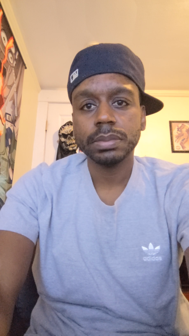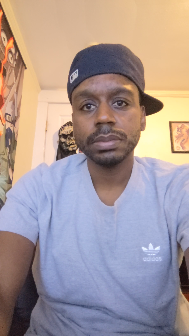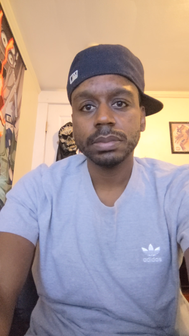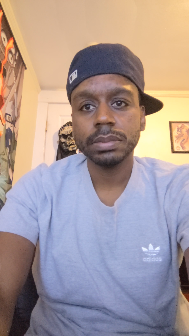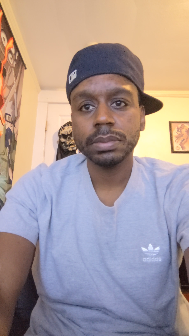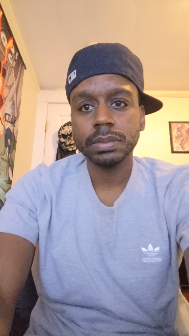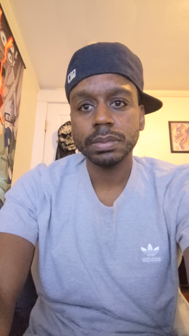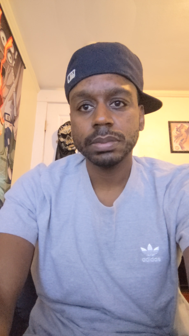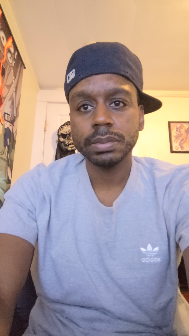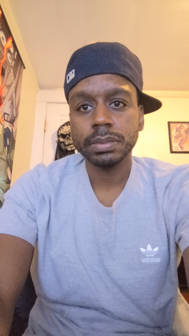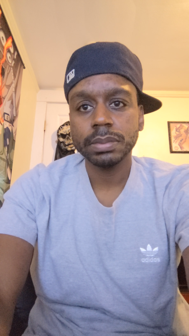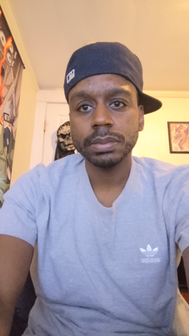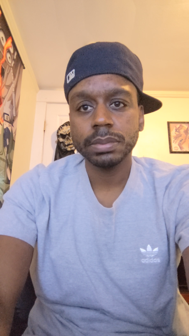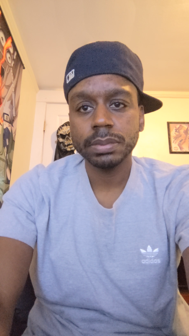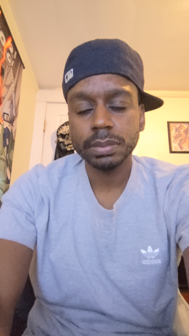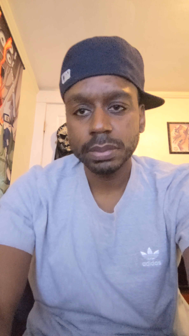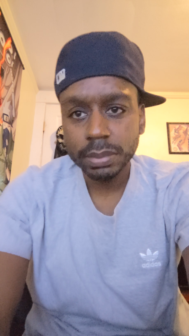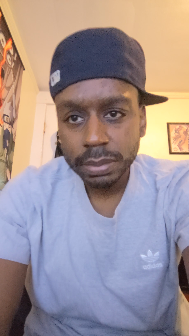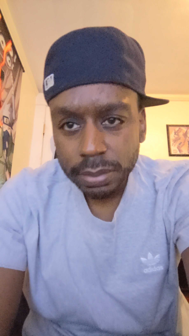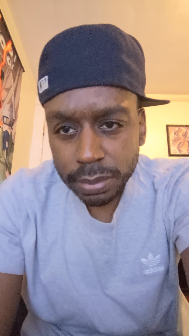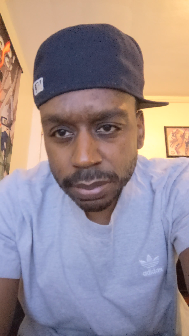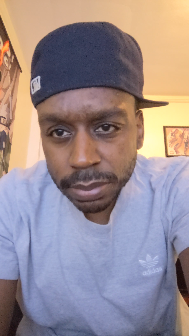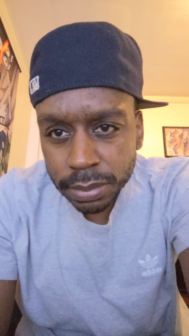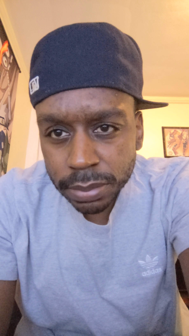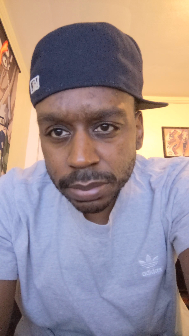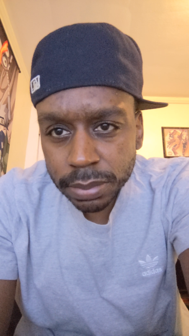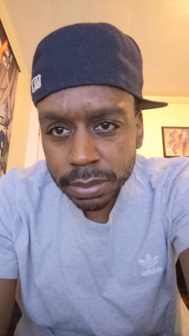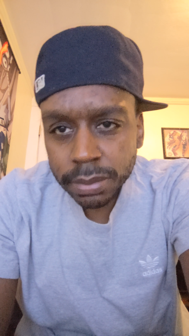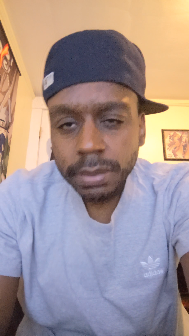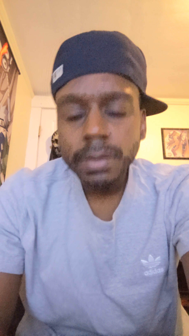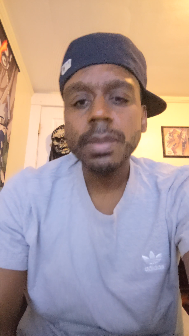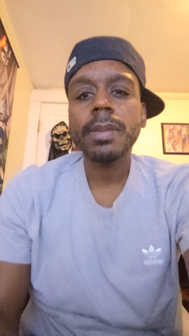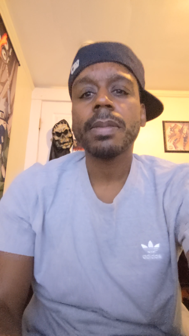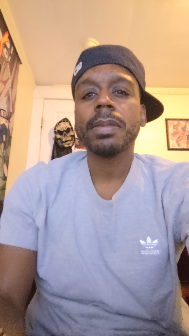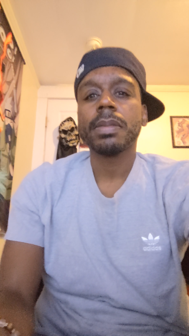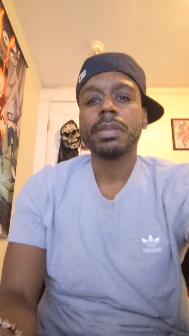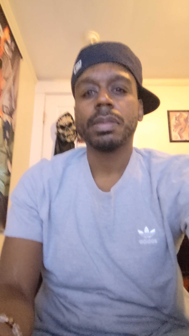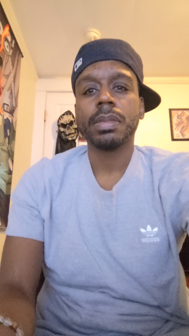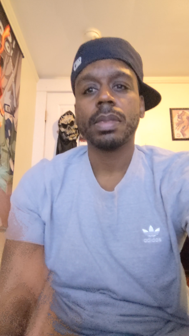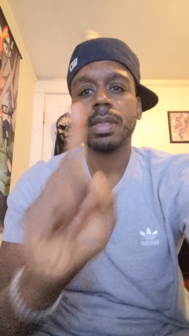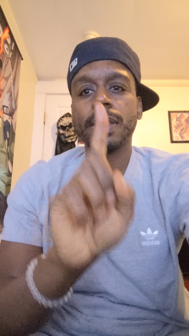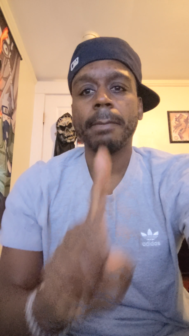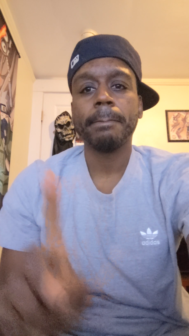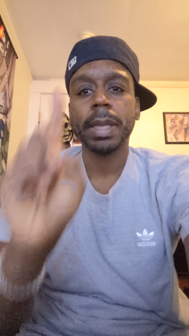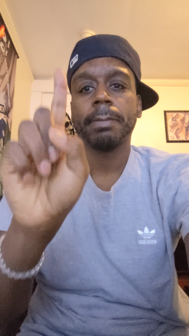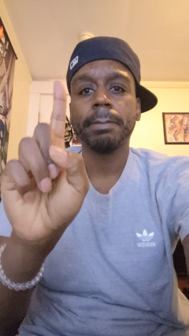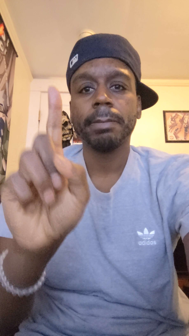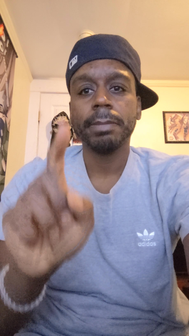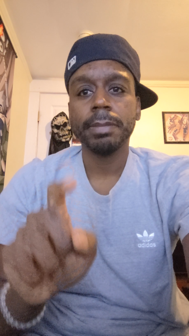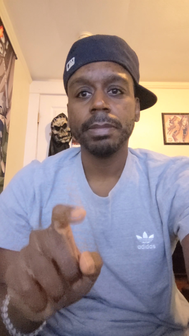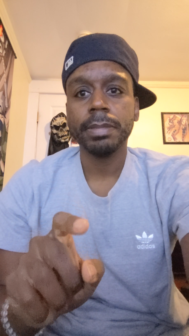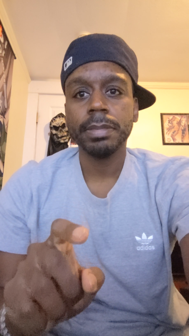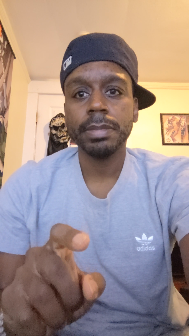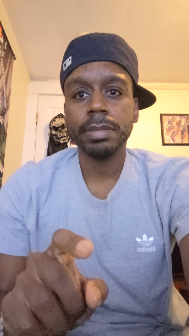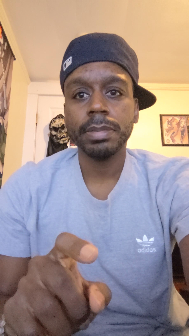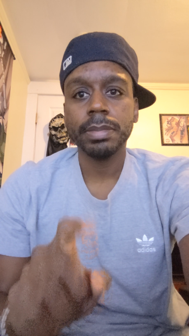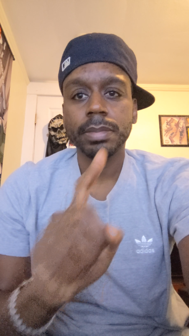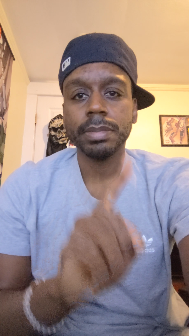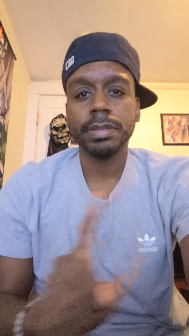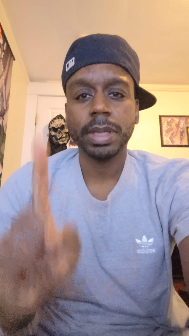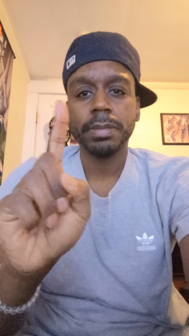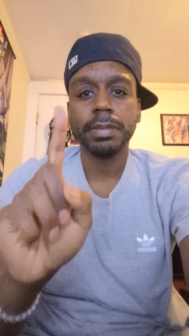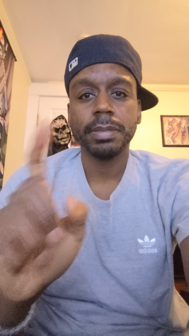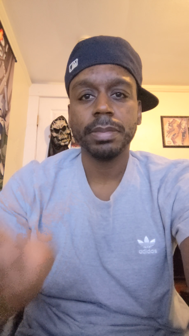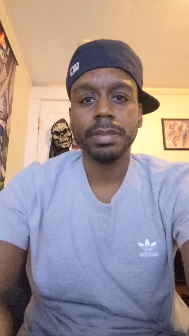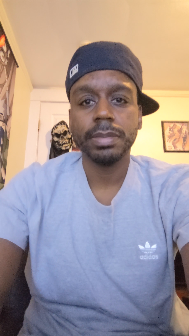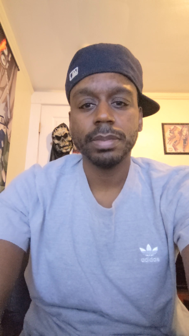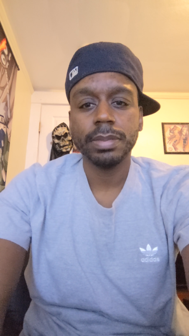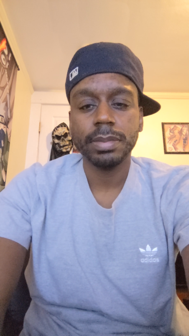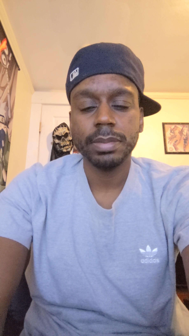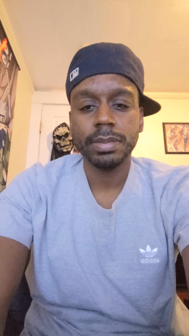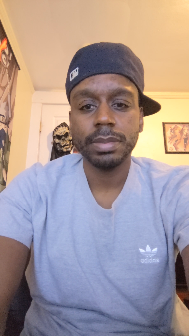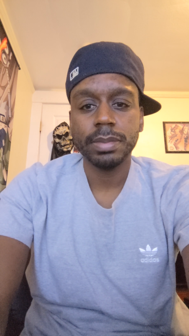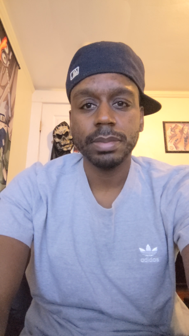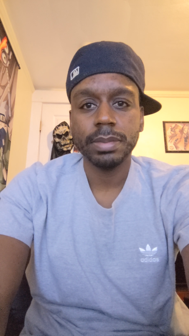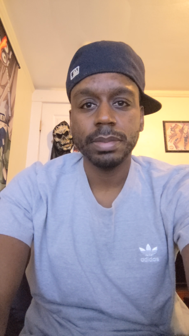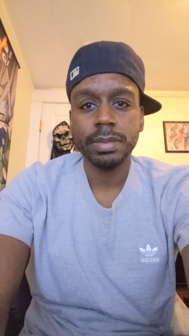bump